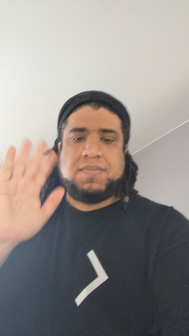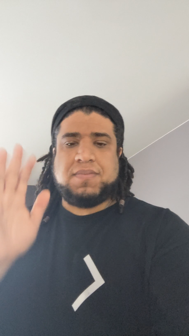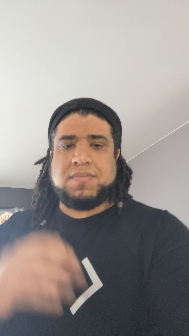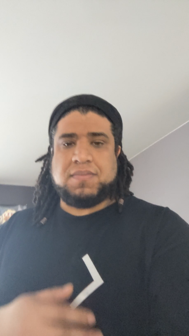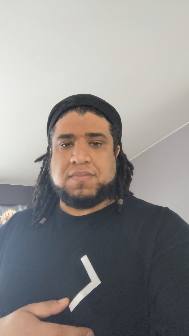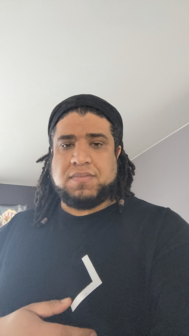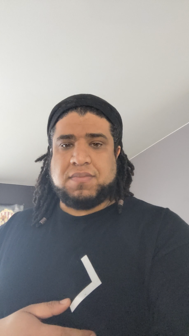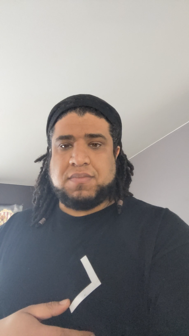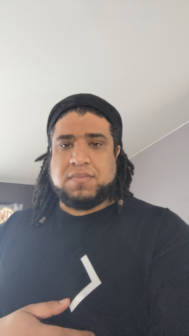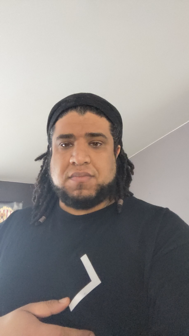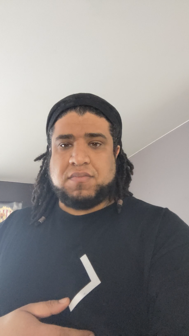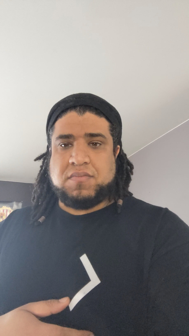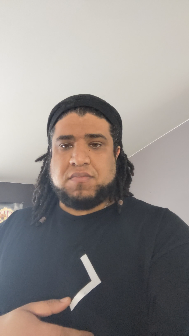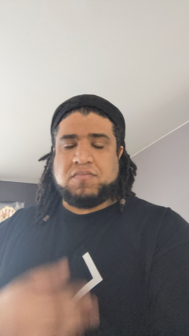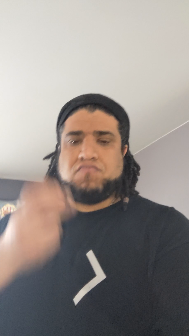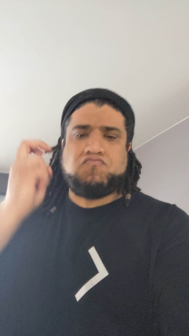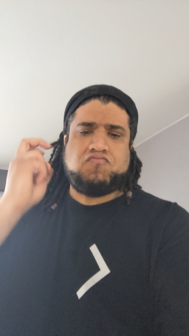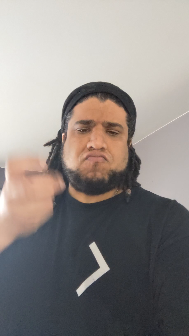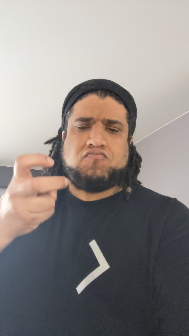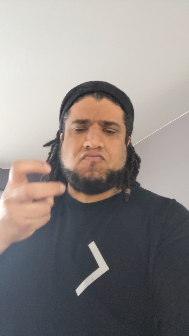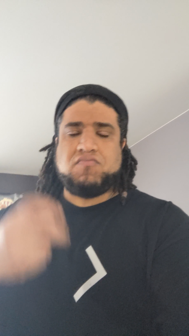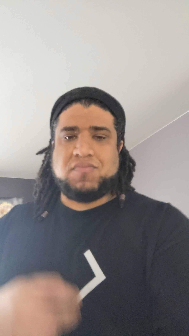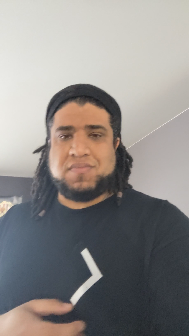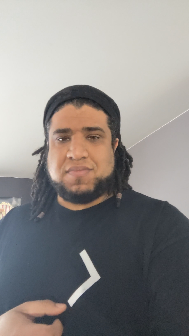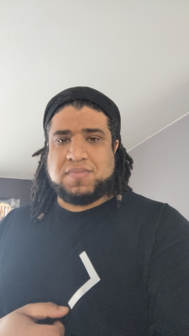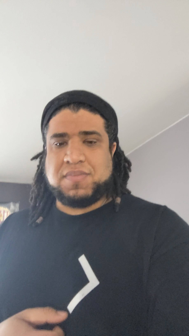hard